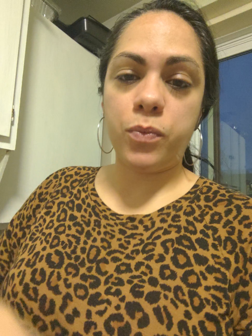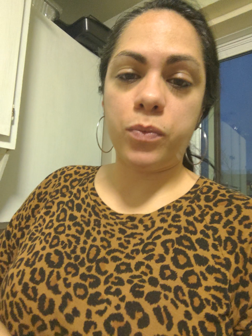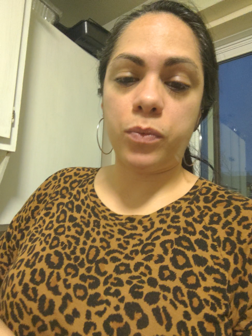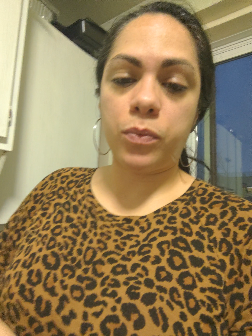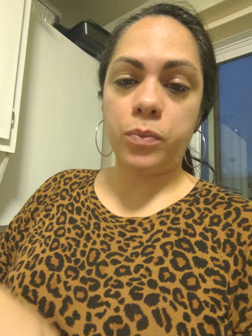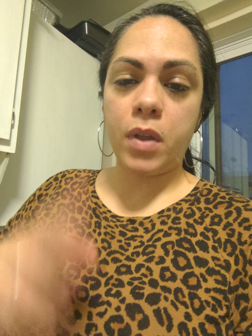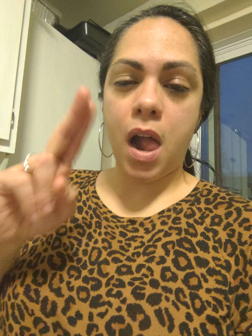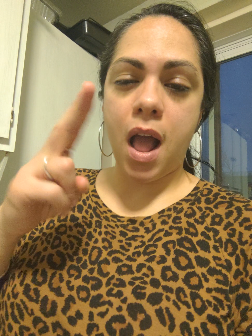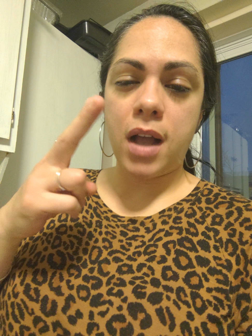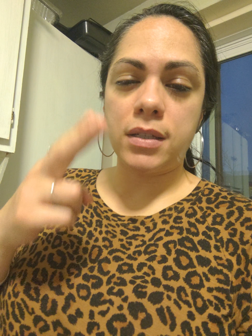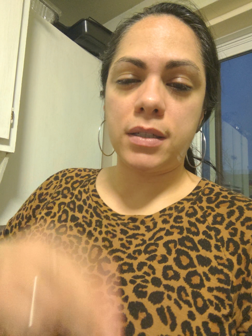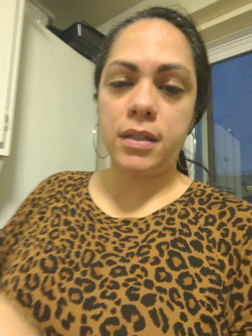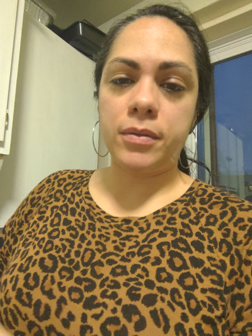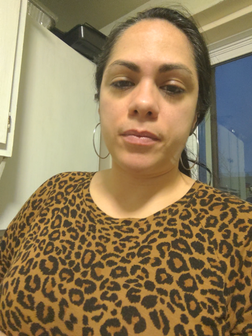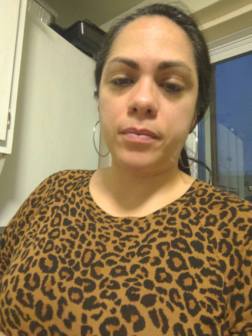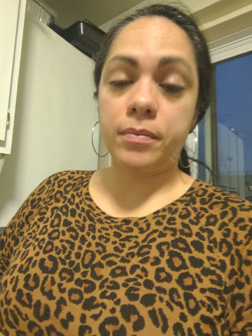closet